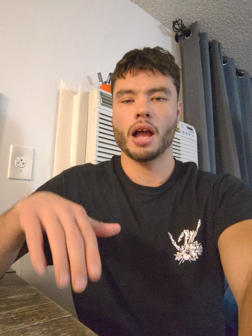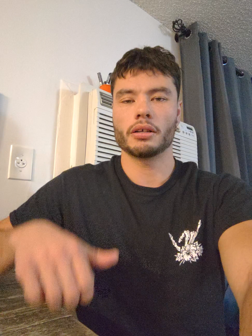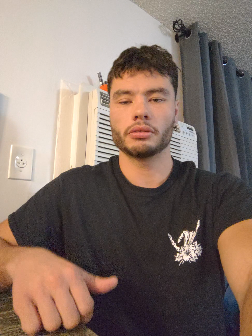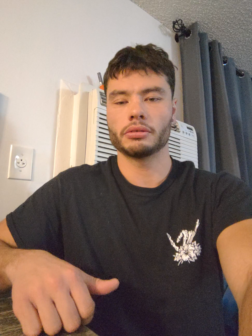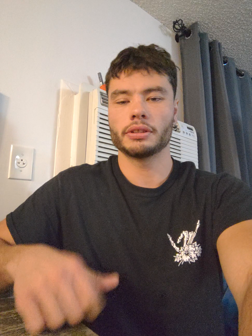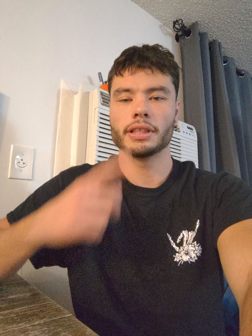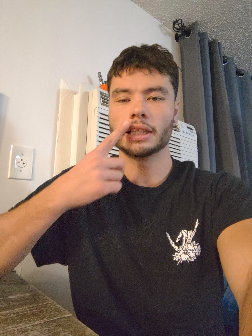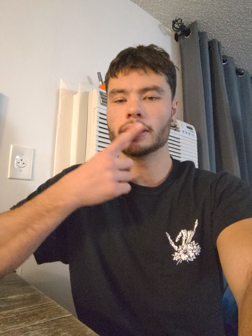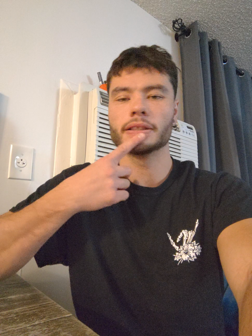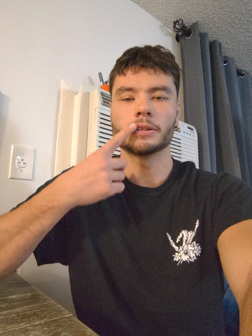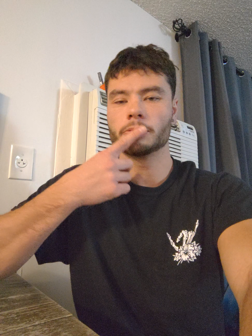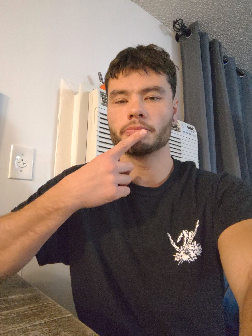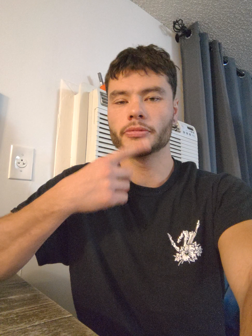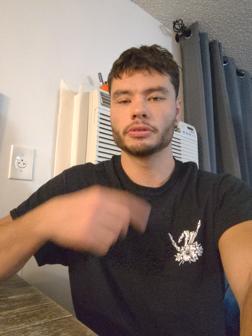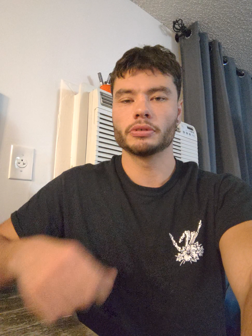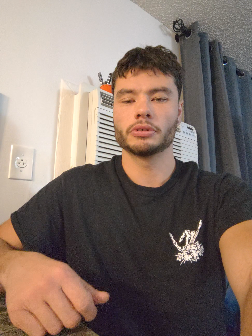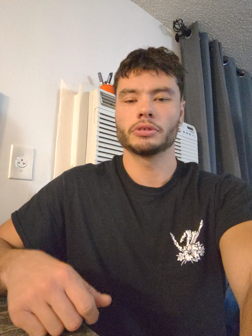lips